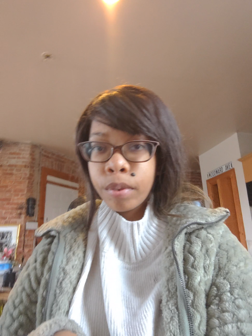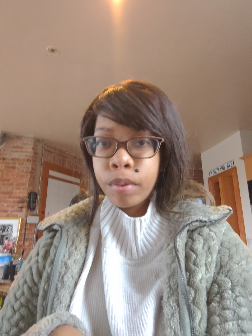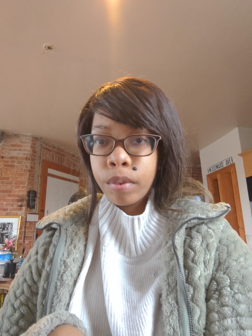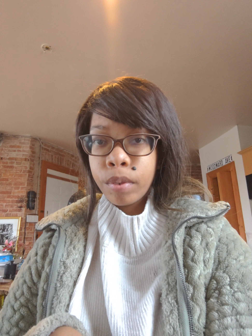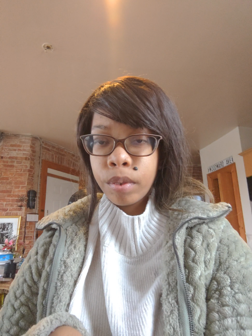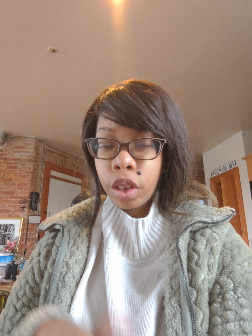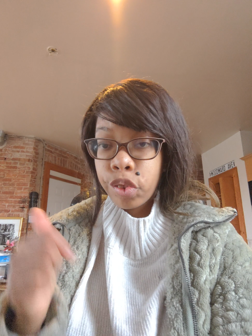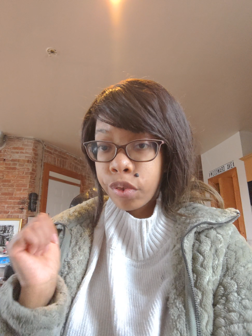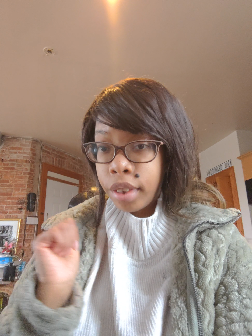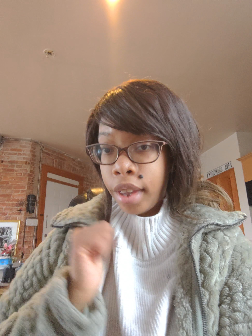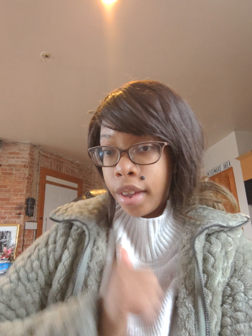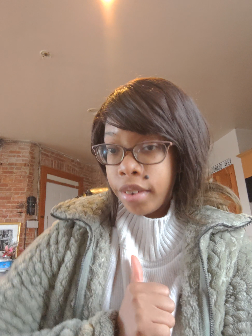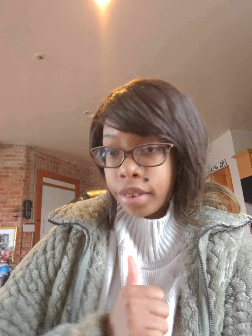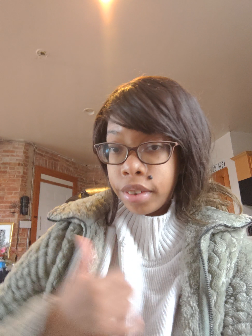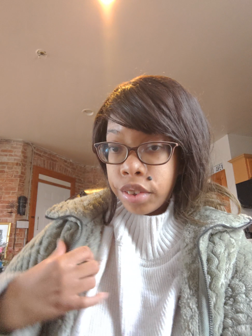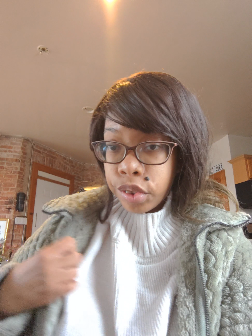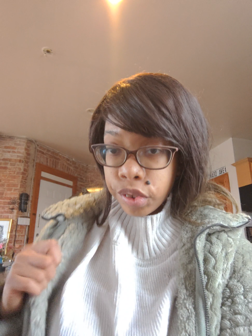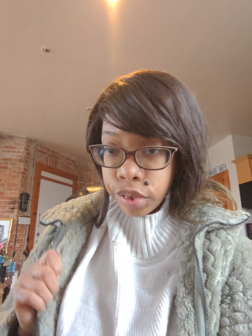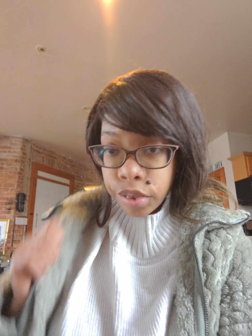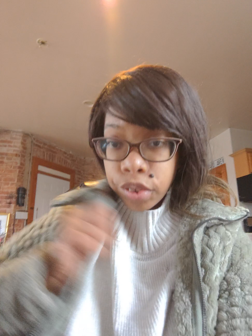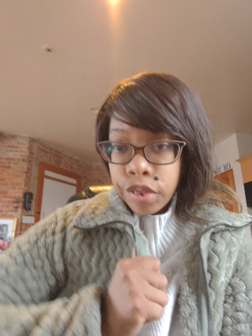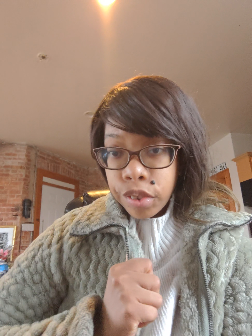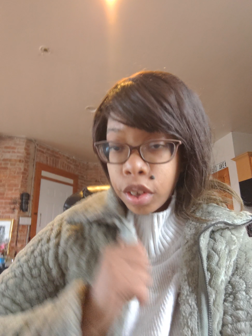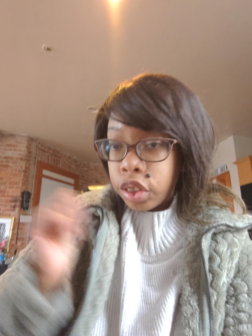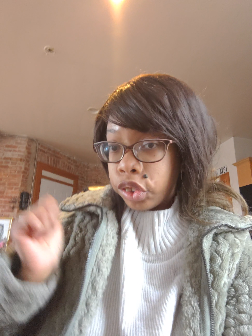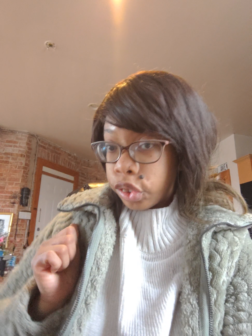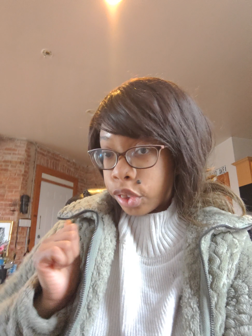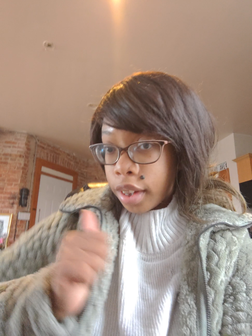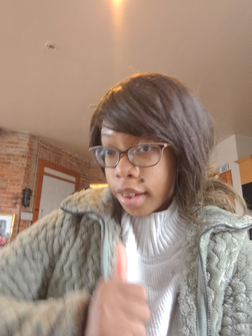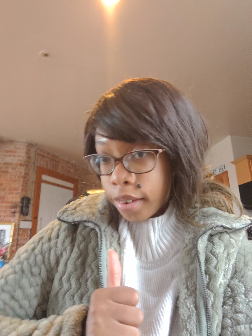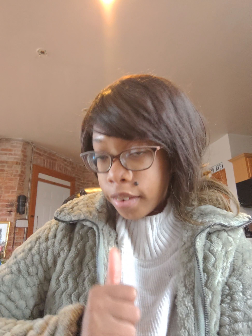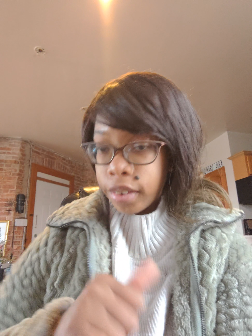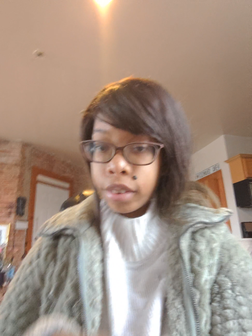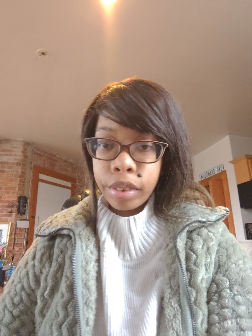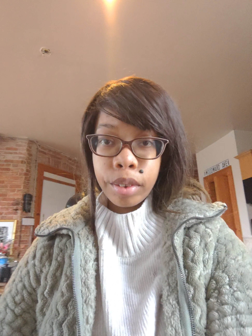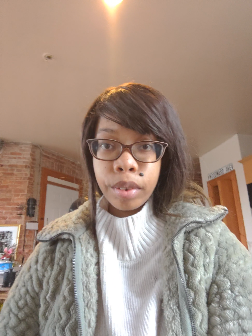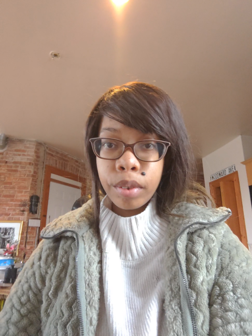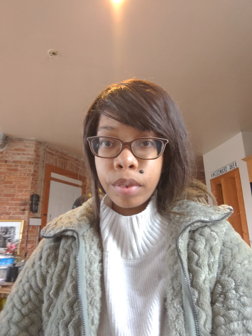jacket